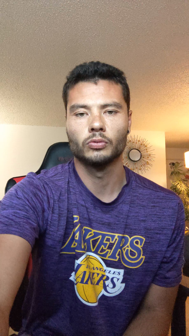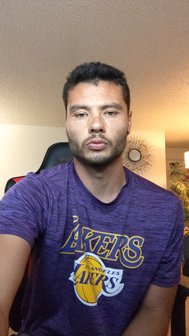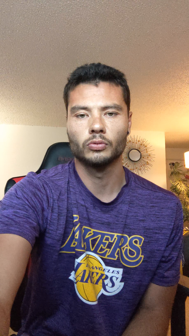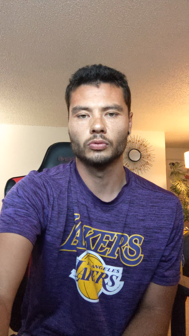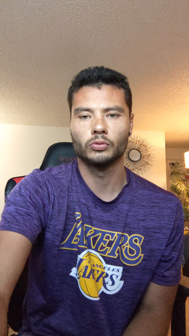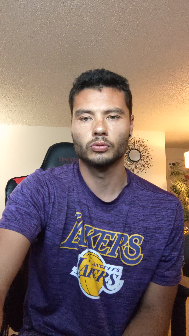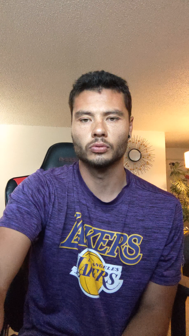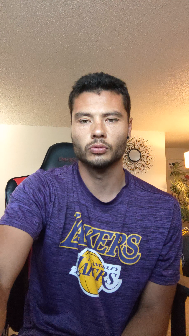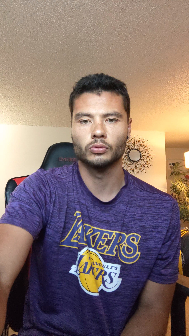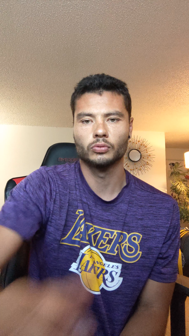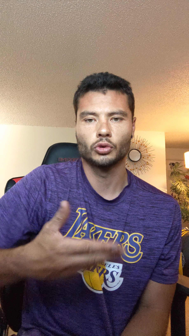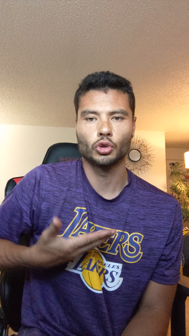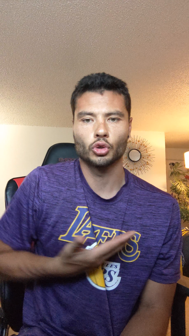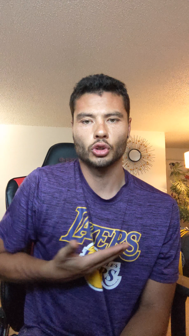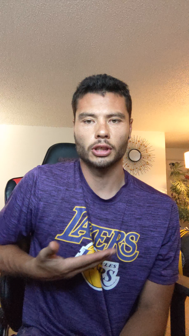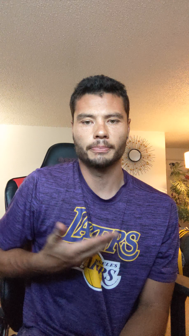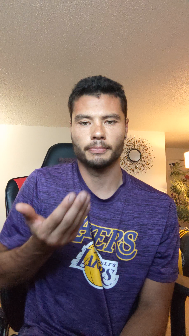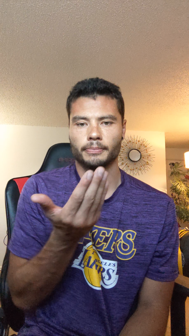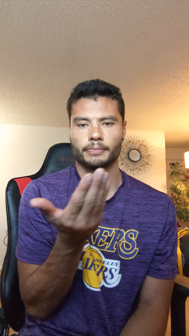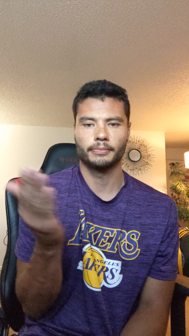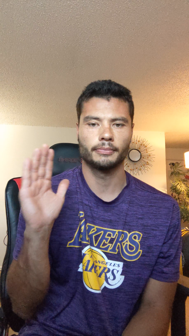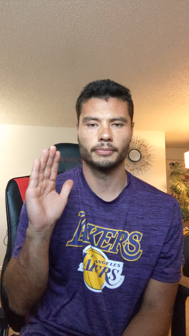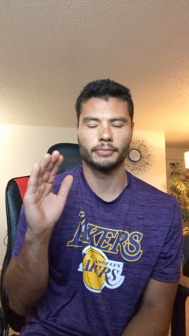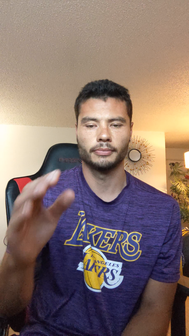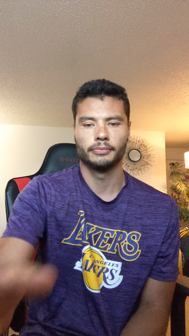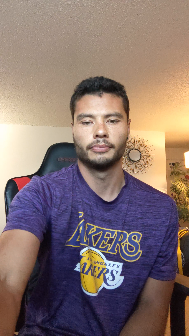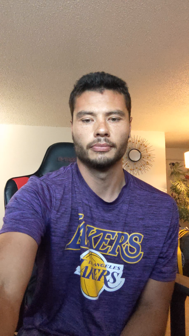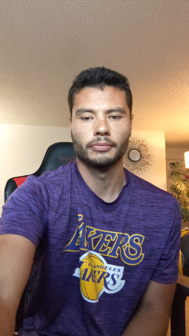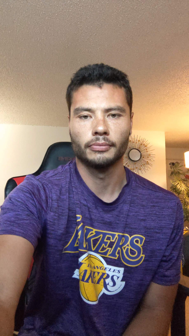crib